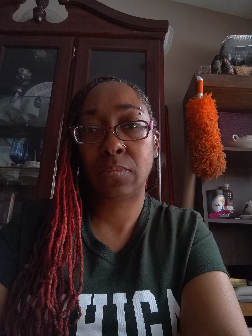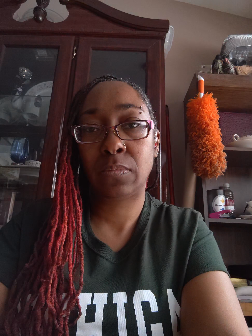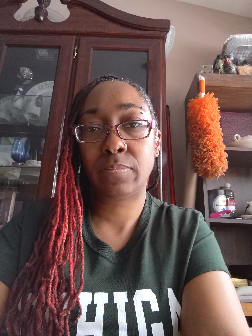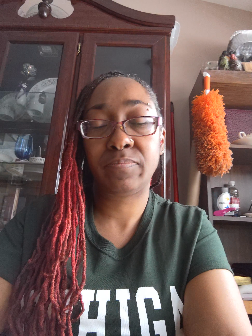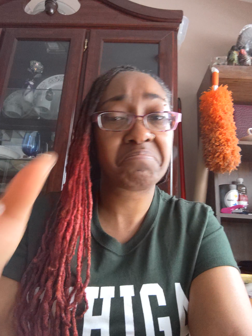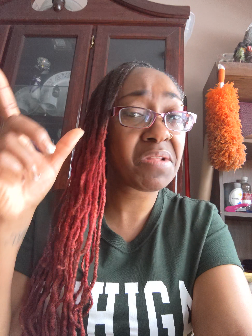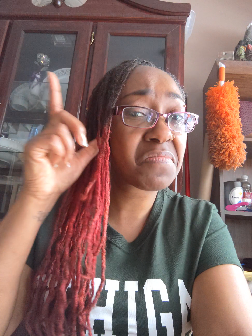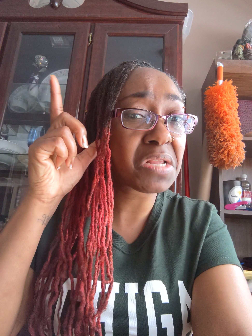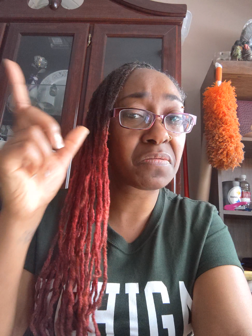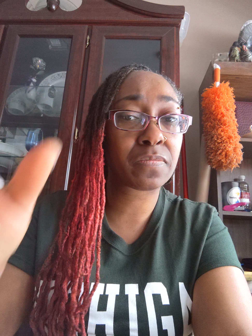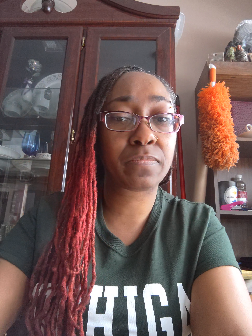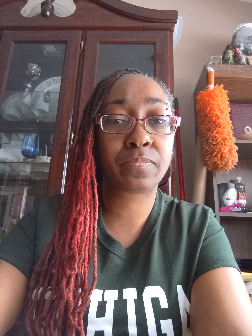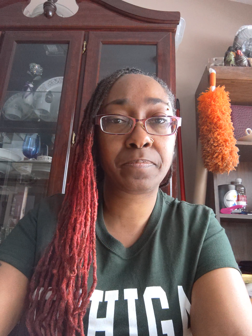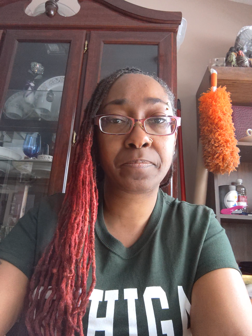listen